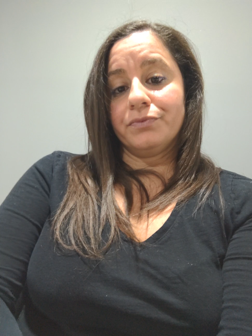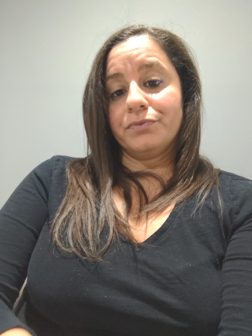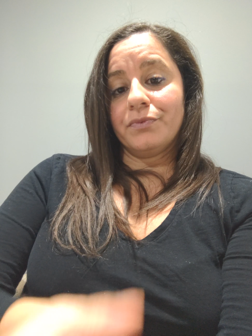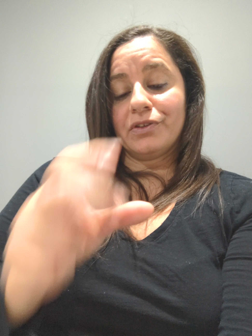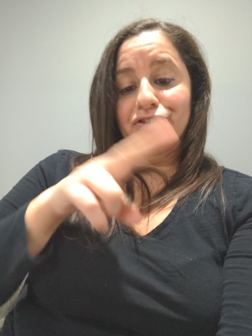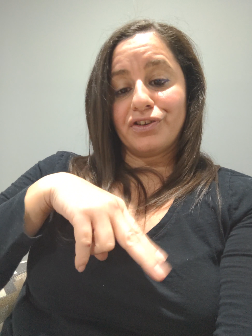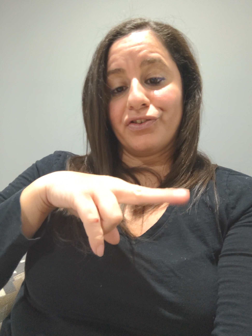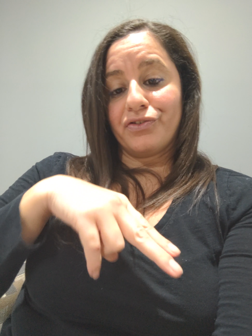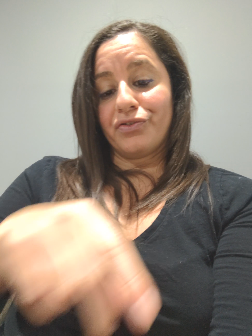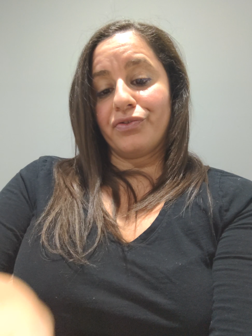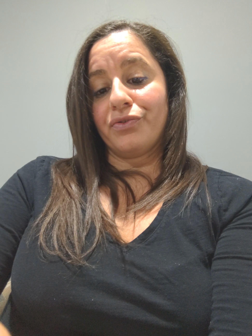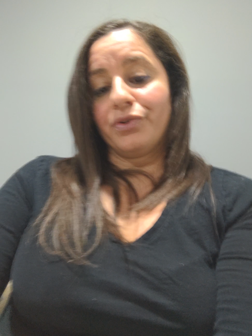chair